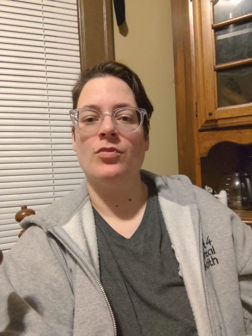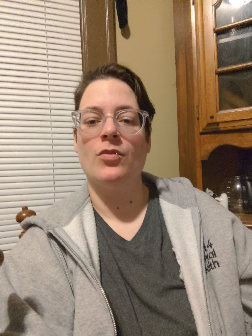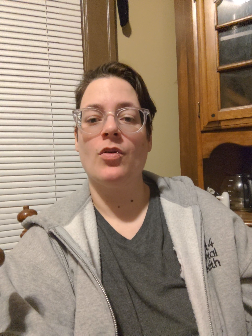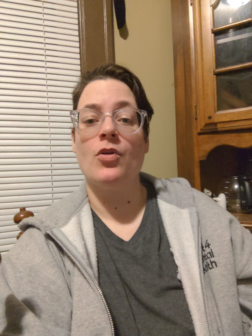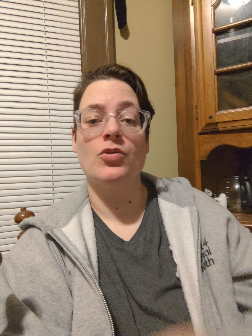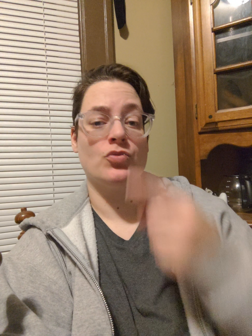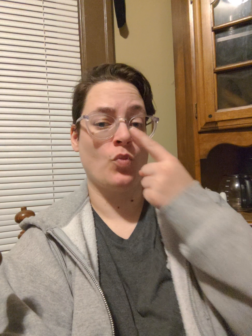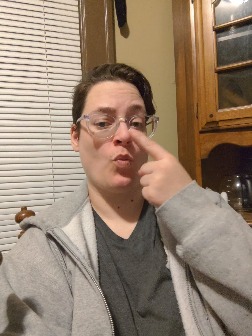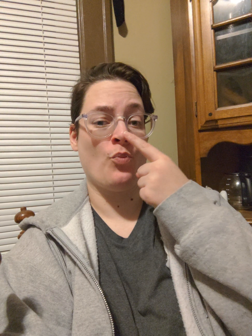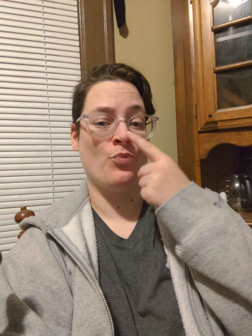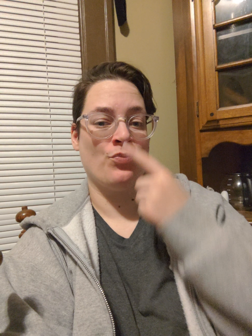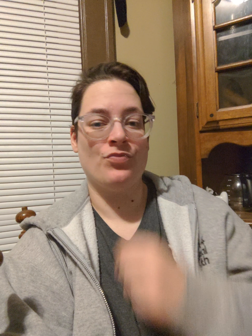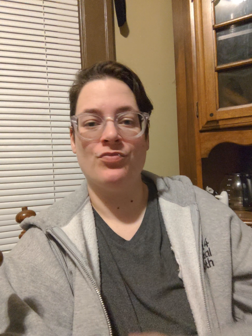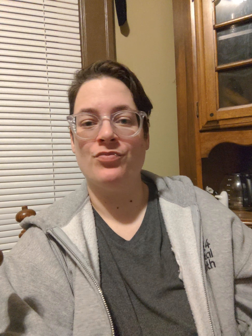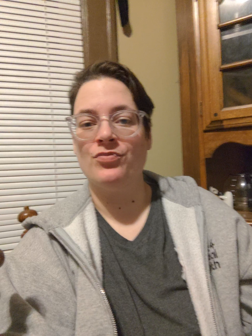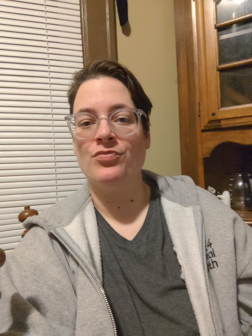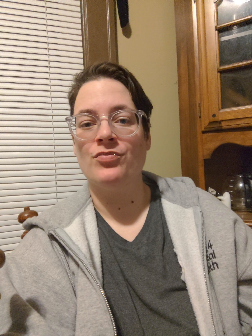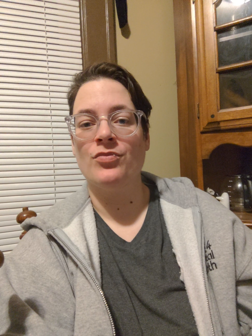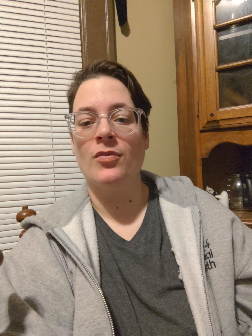nose